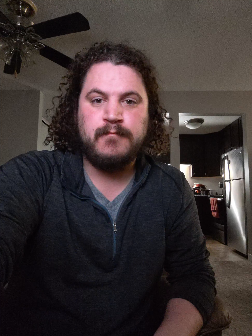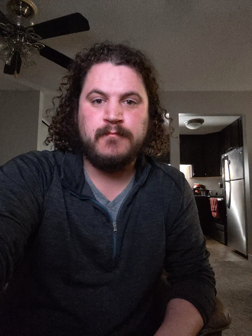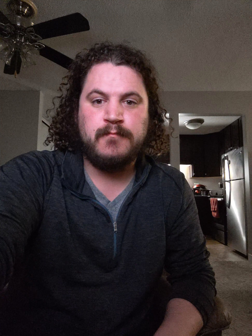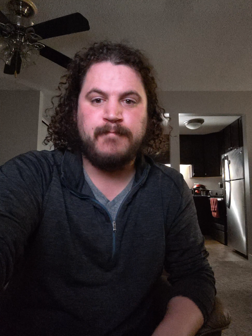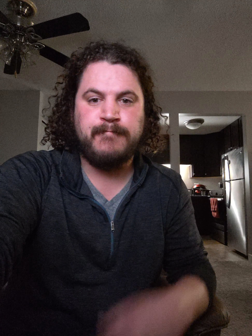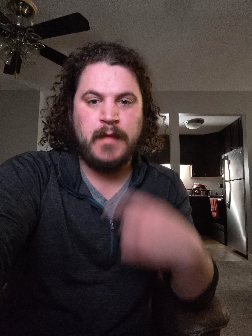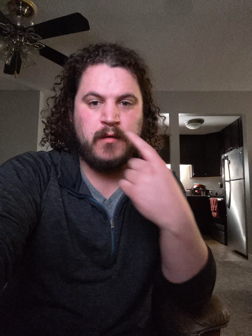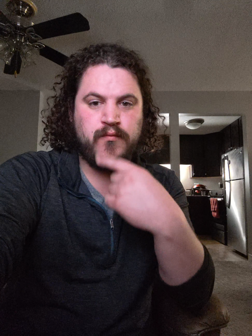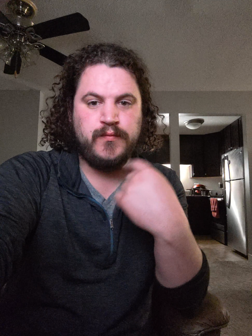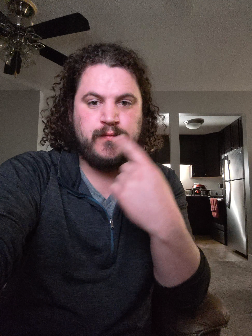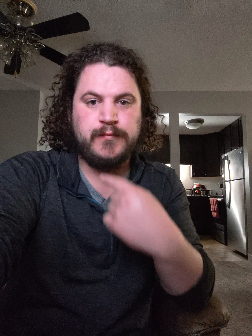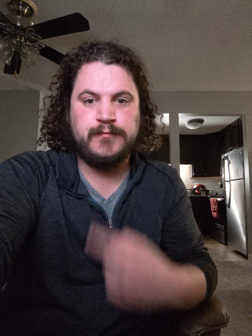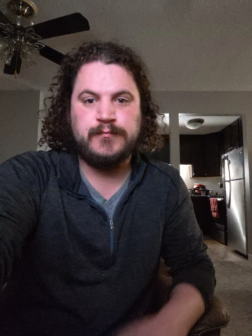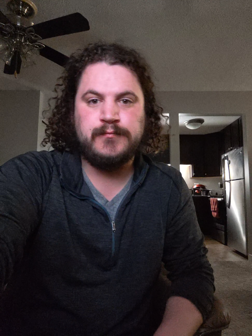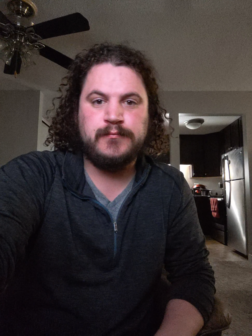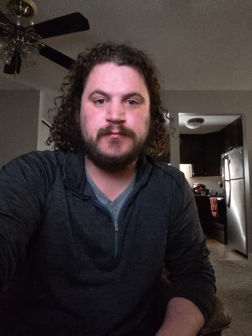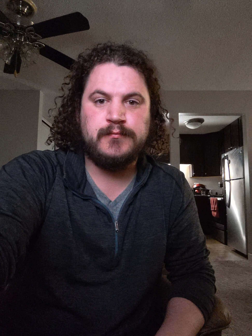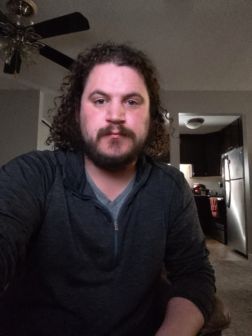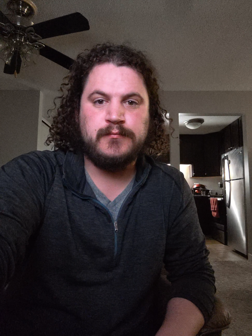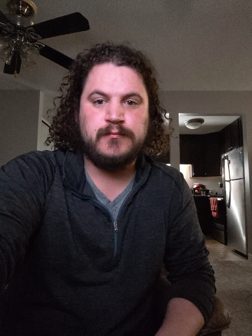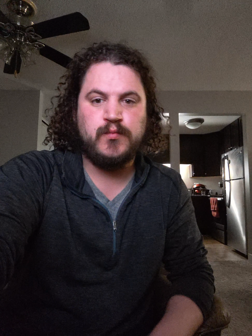mouth